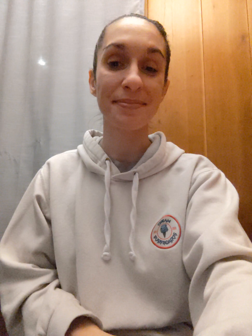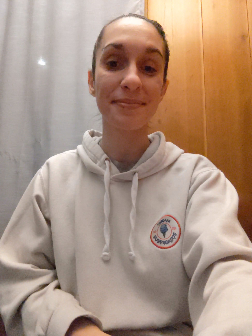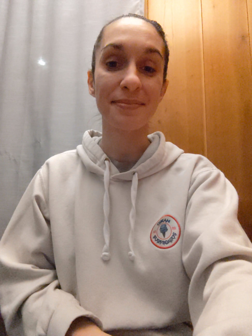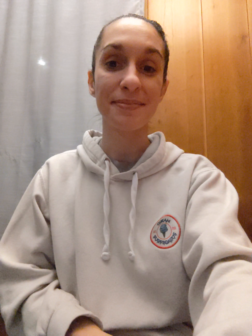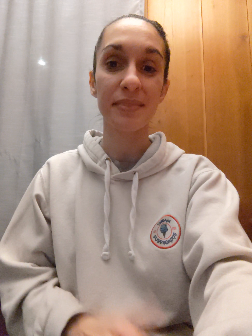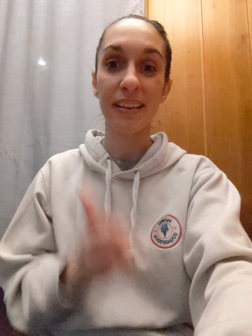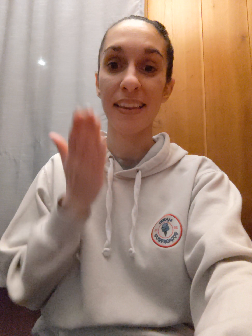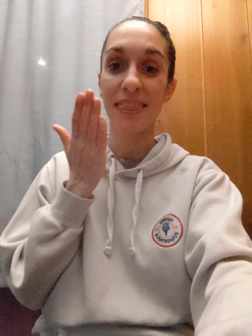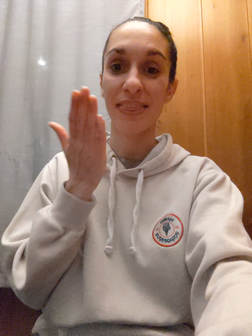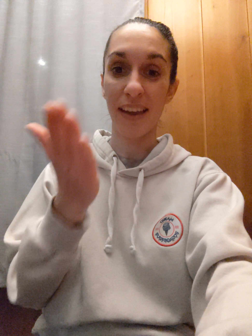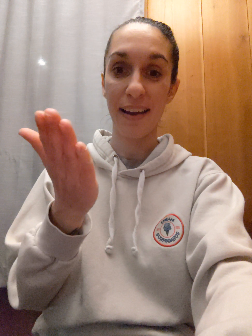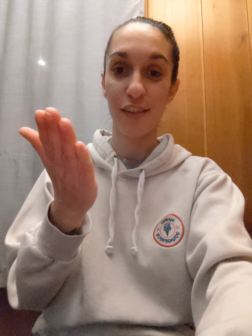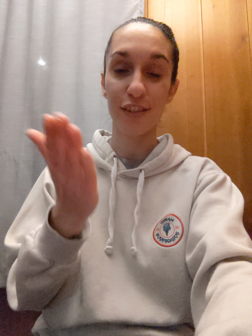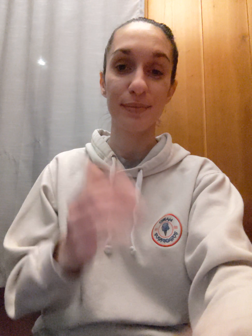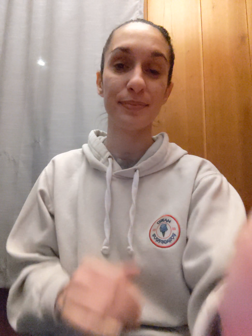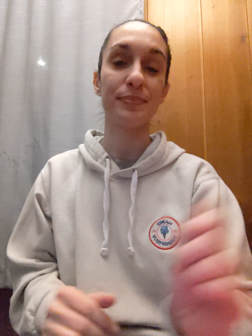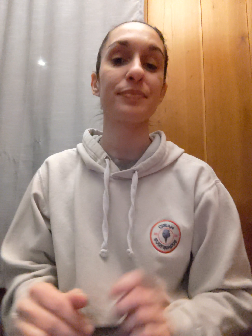there